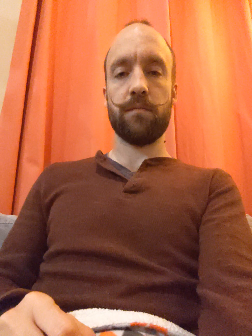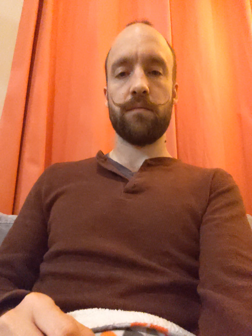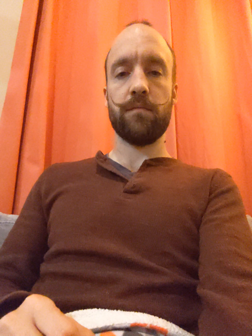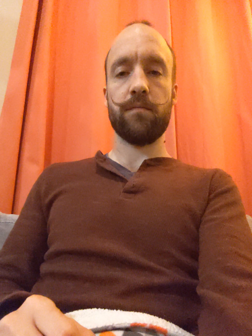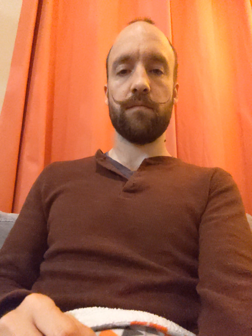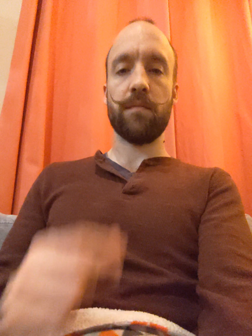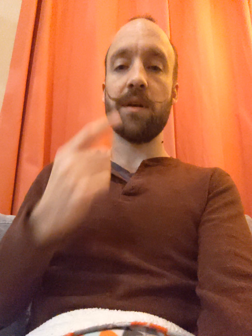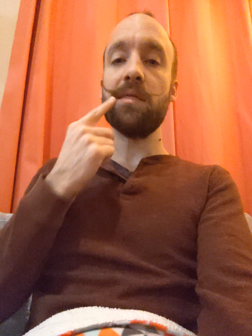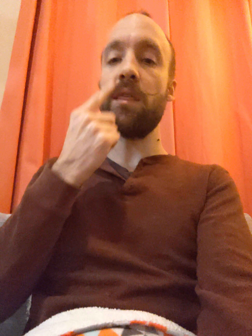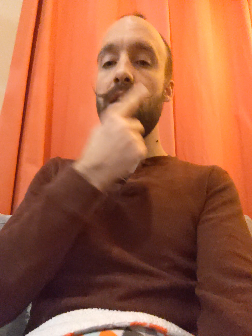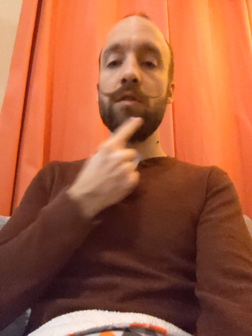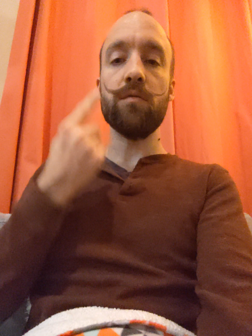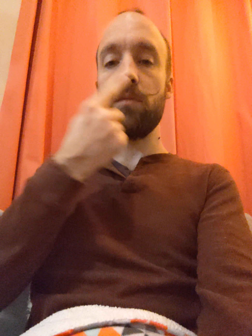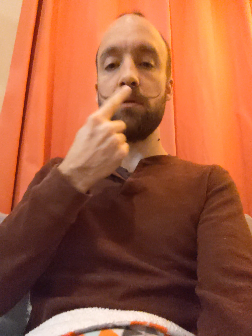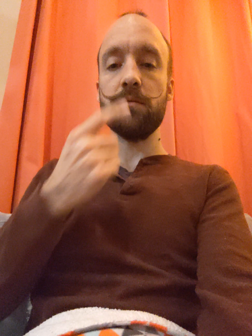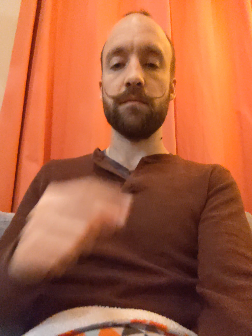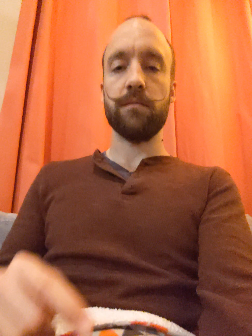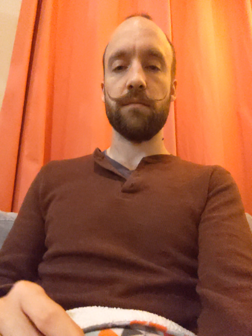mouth